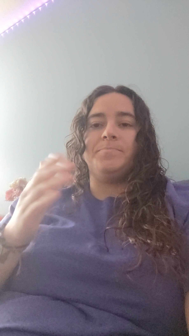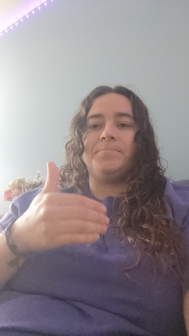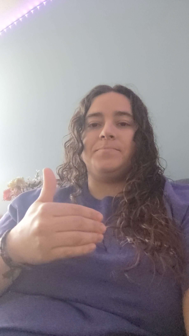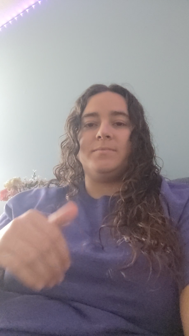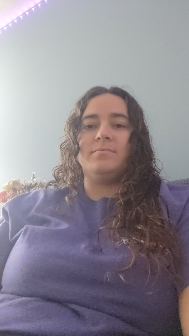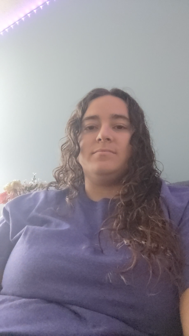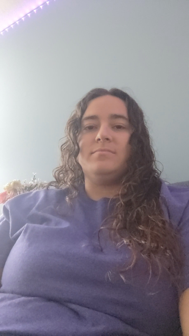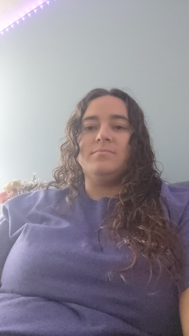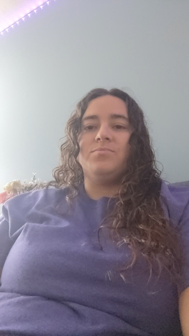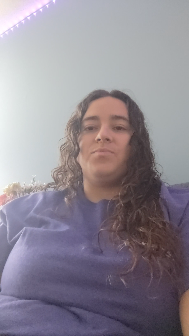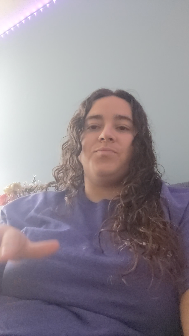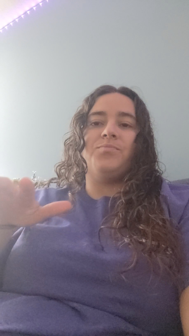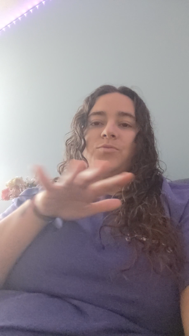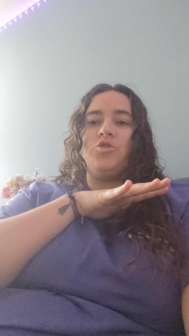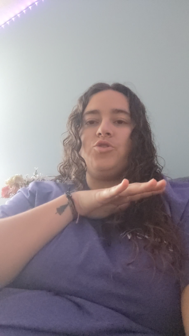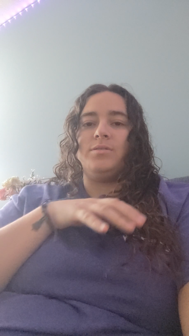full